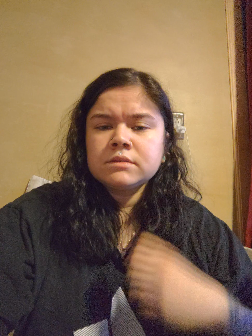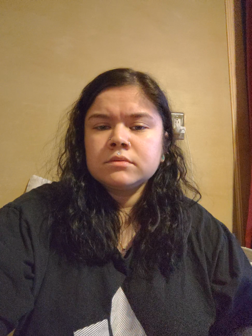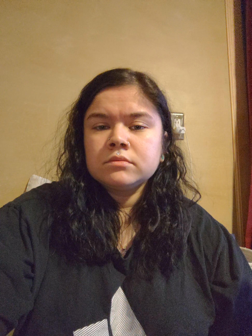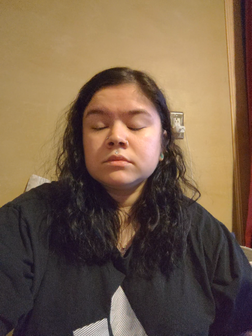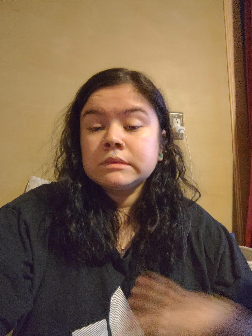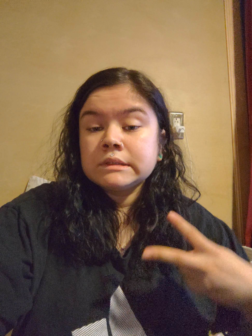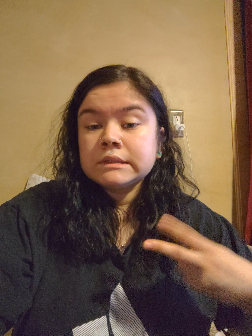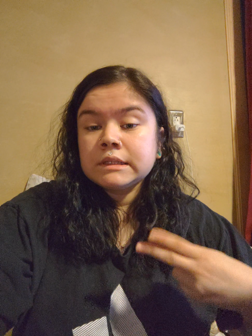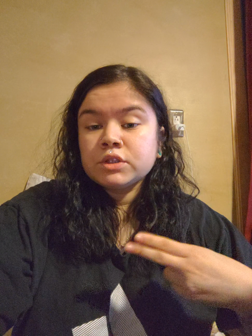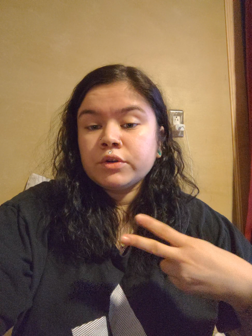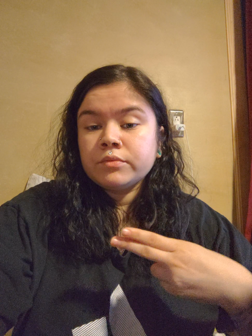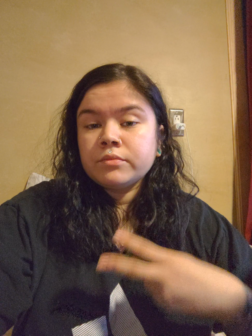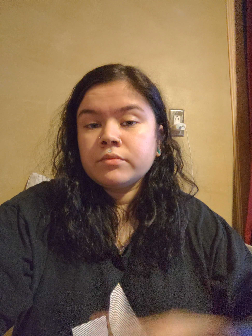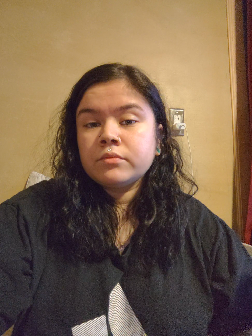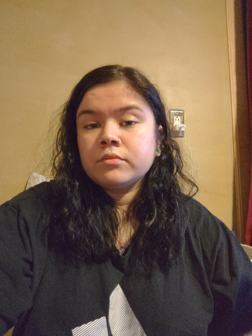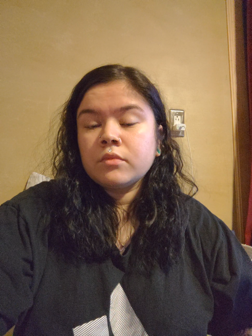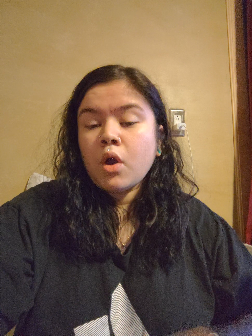scissors